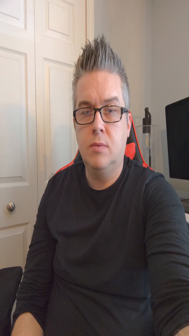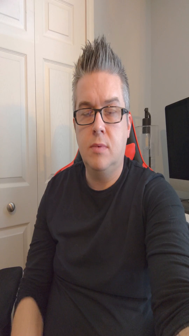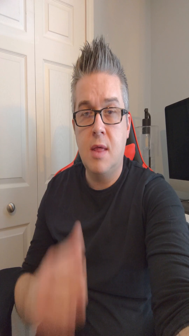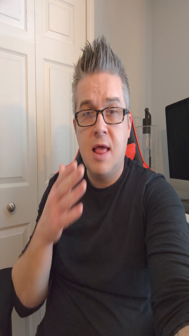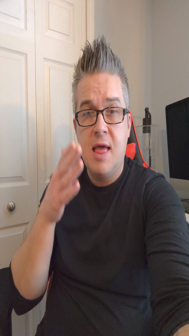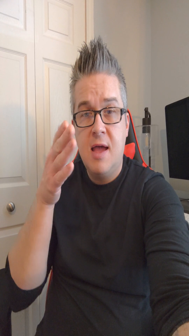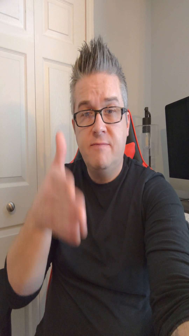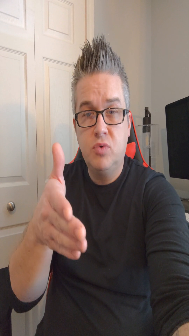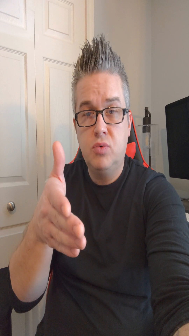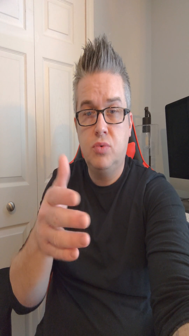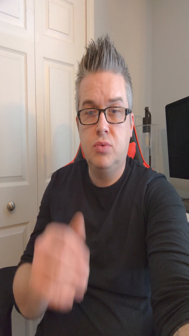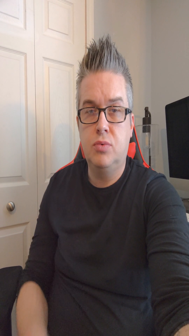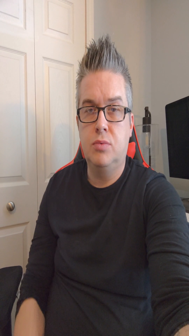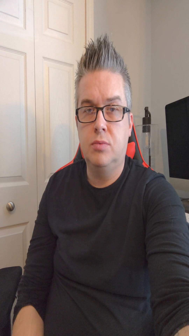after